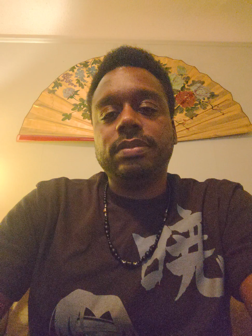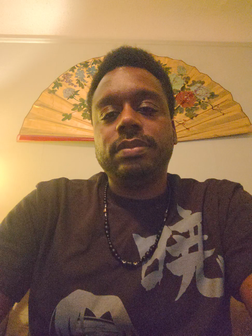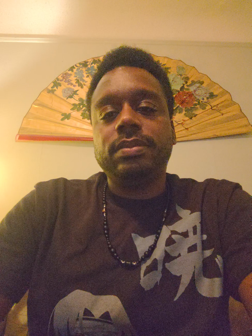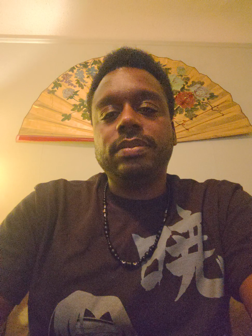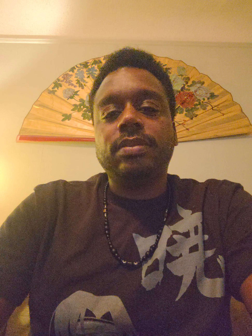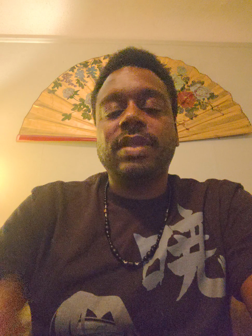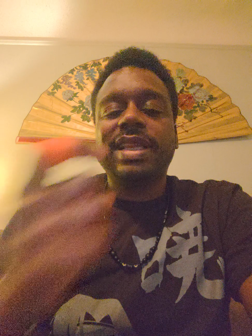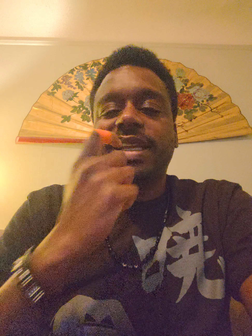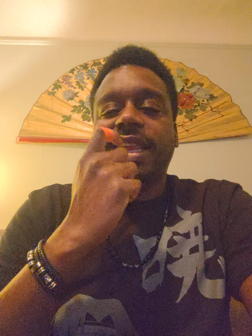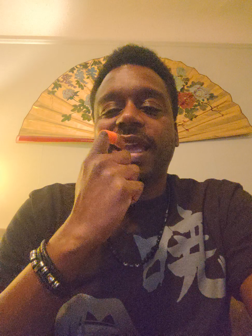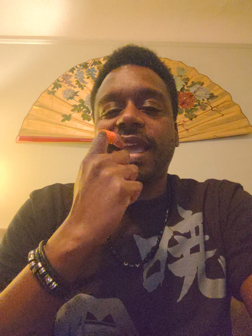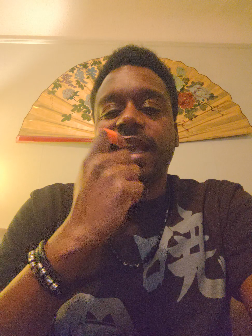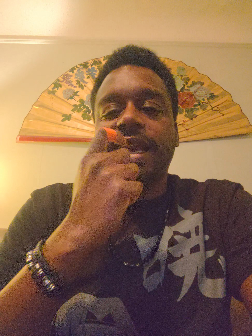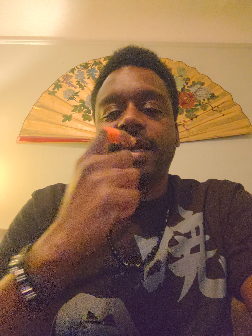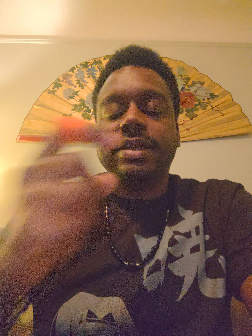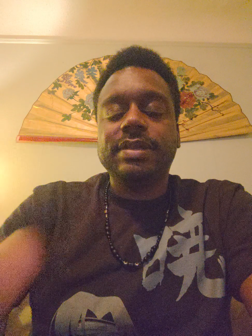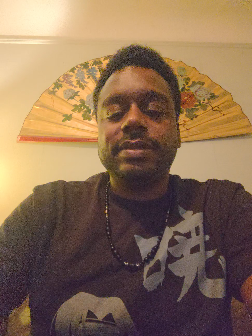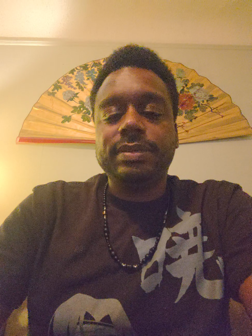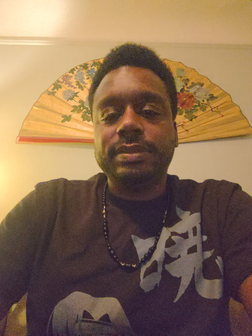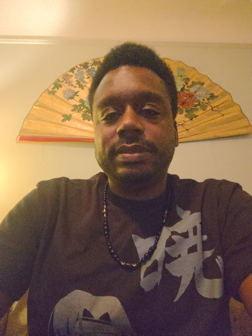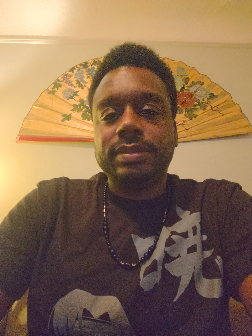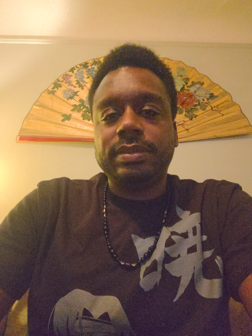window